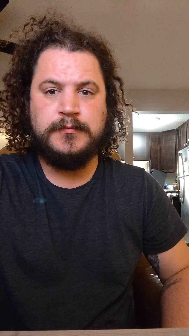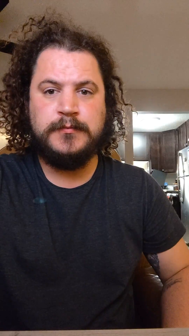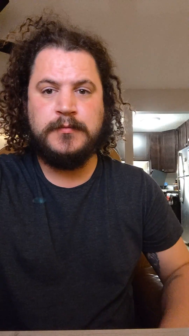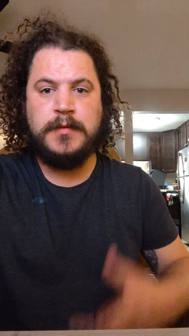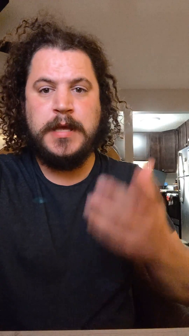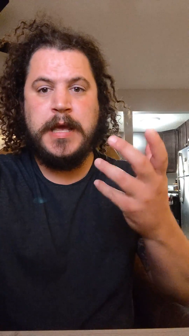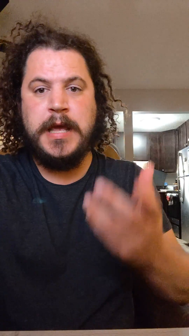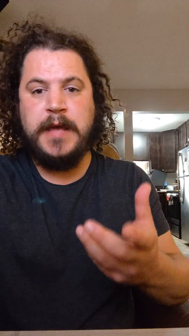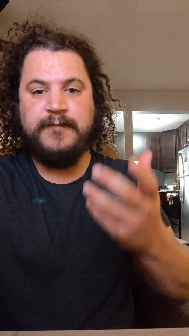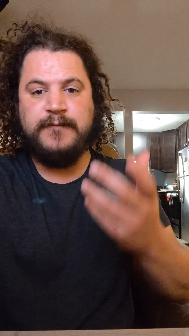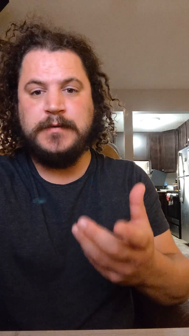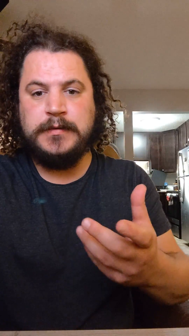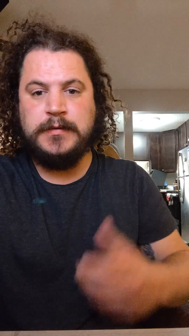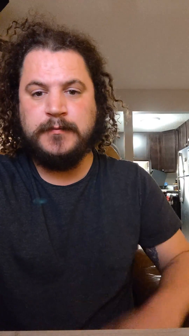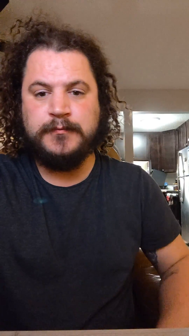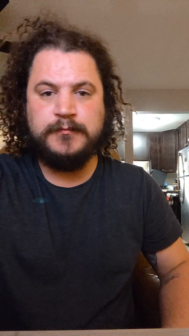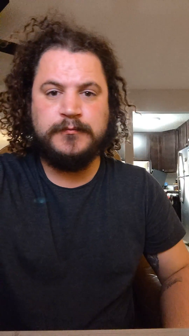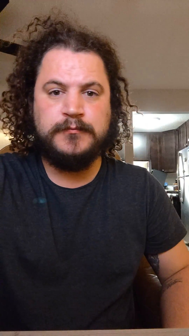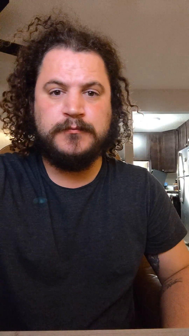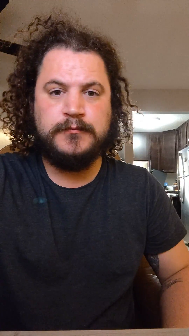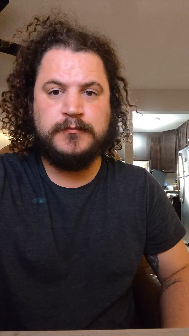heavy